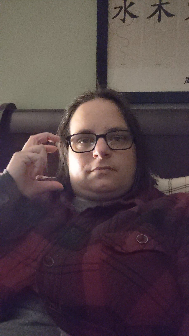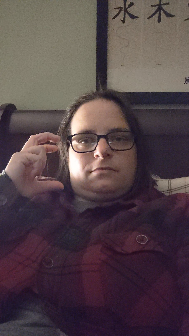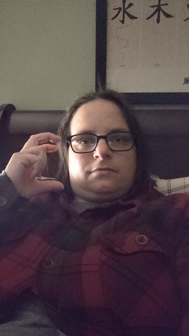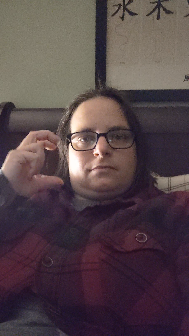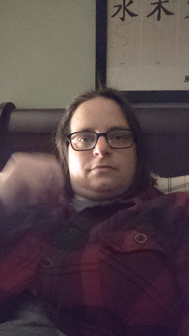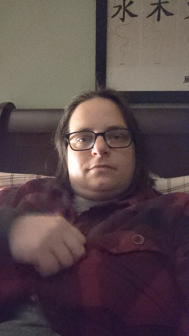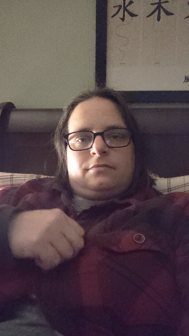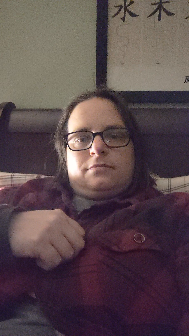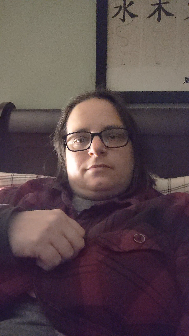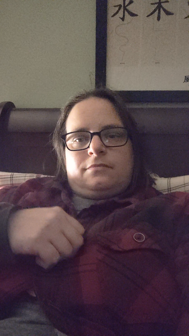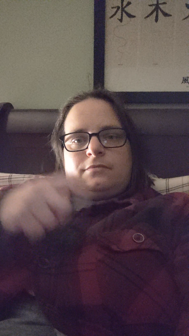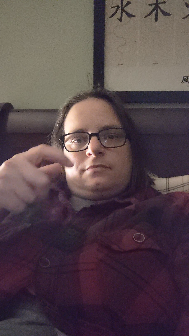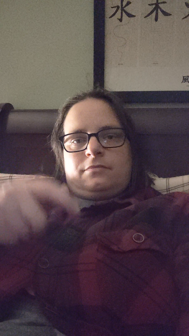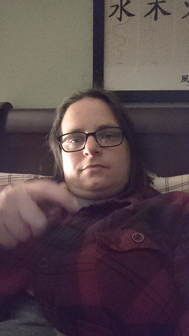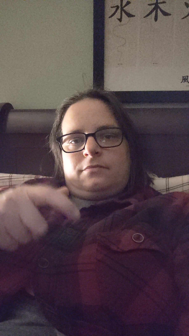plate